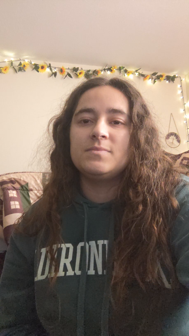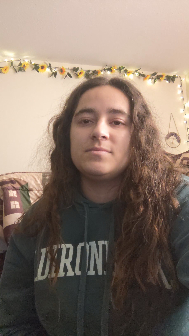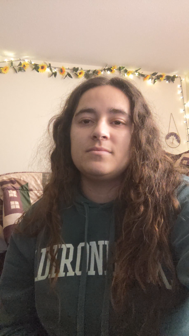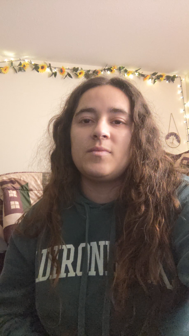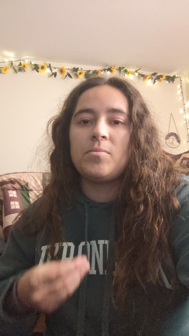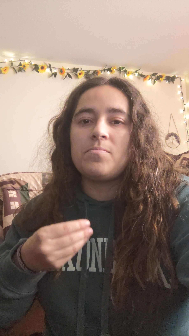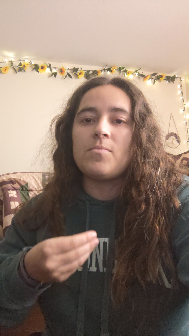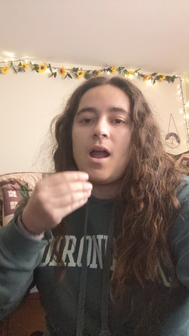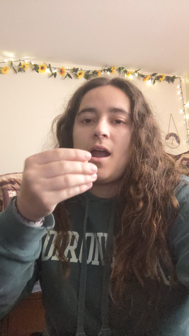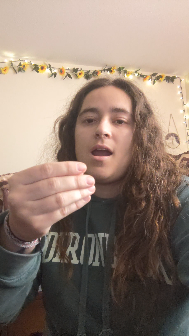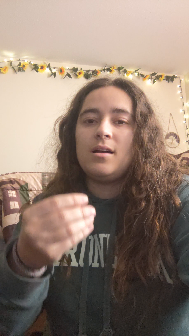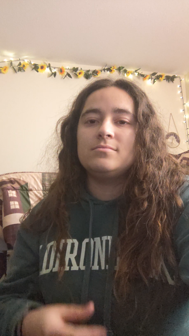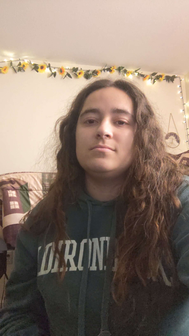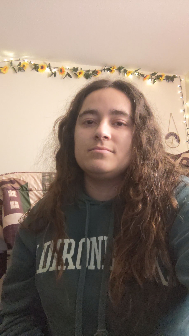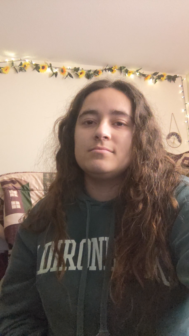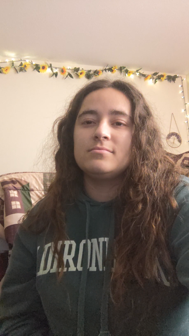buy